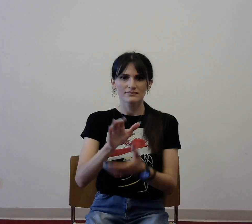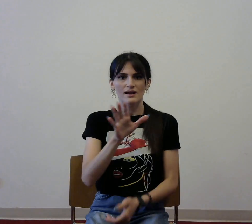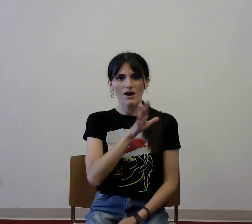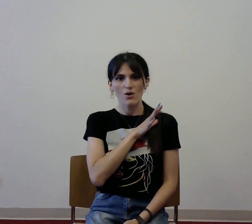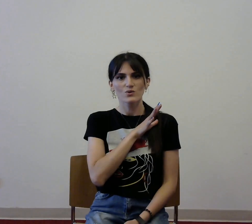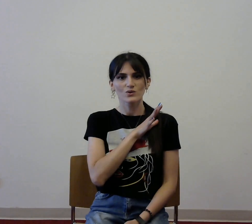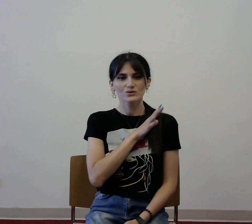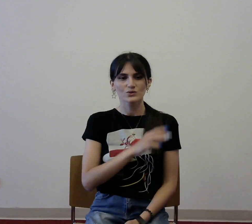olmaq